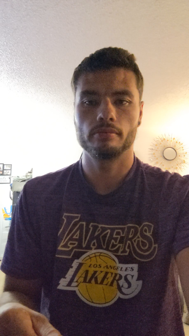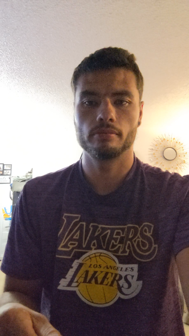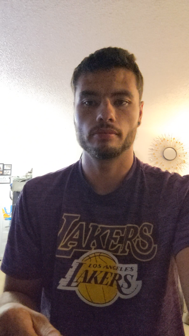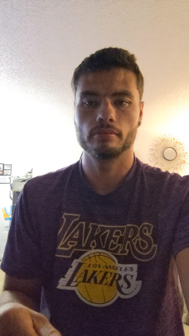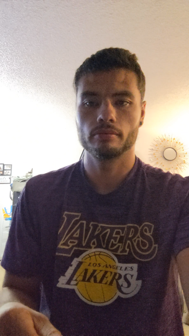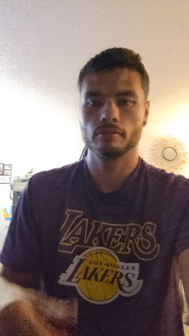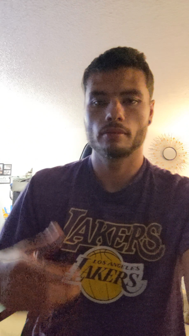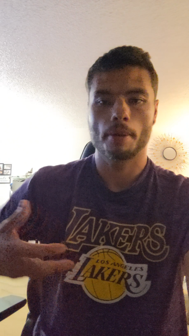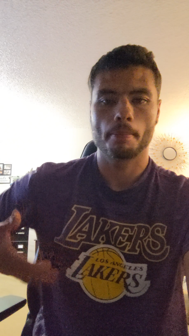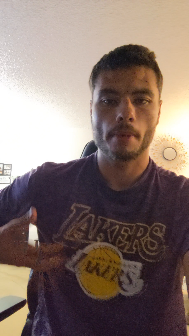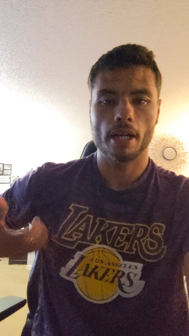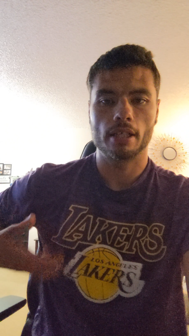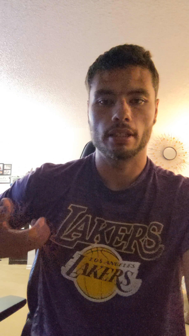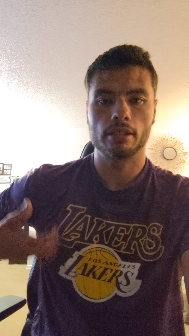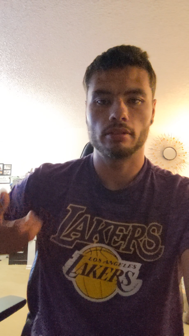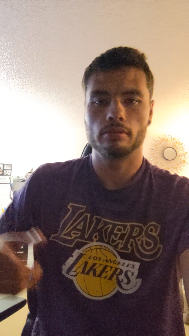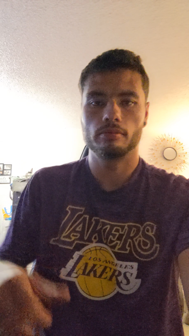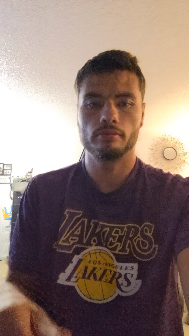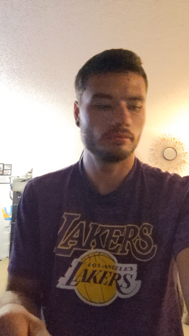monkey